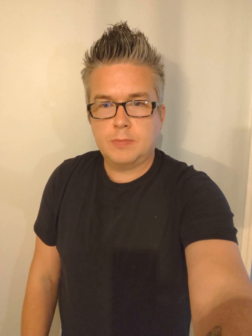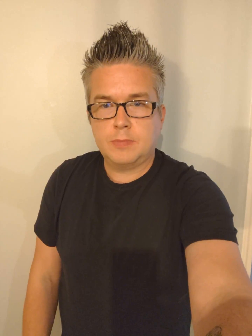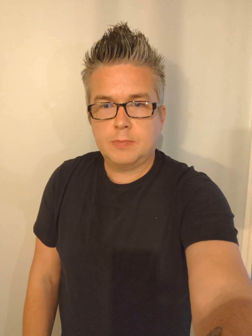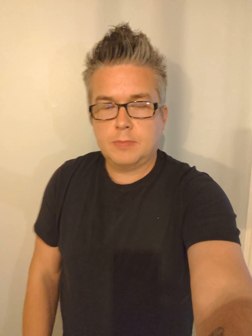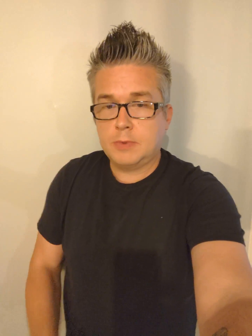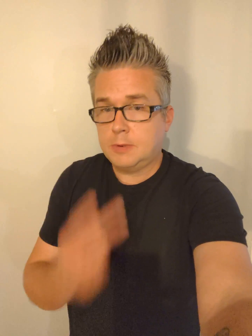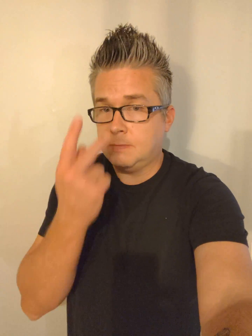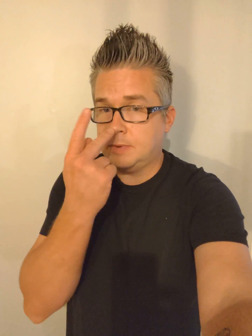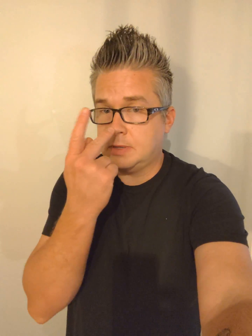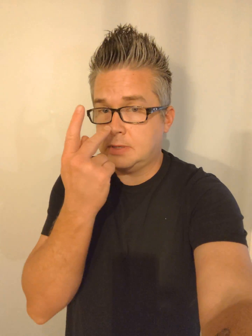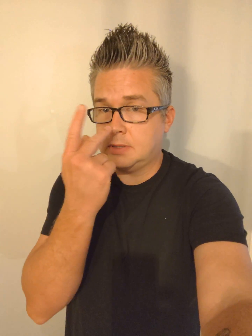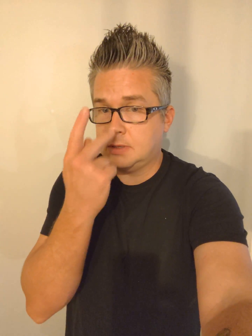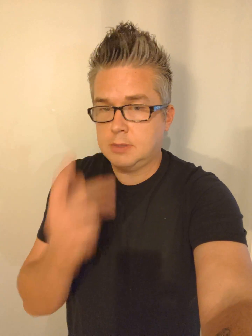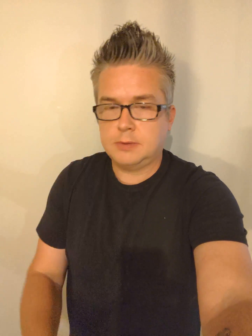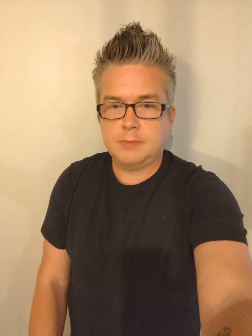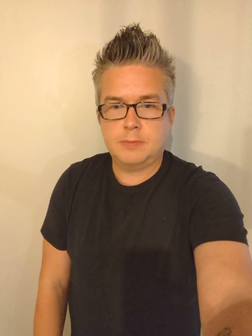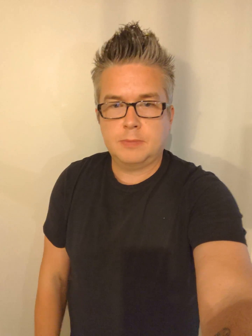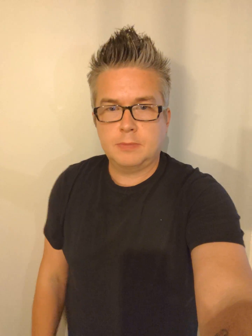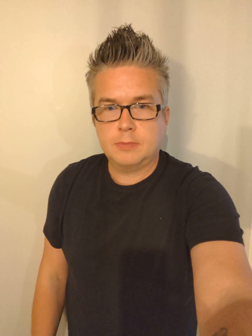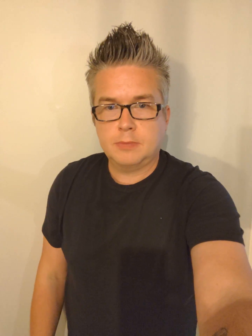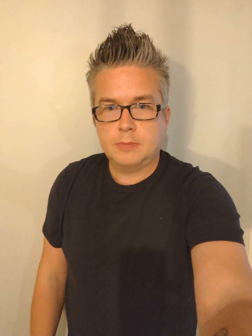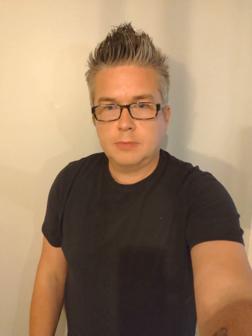penis